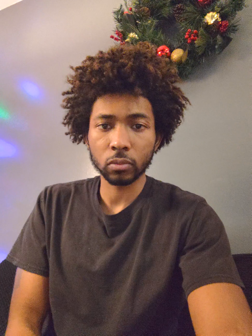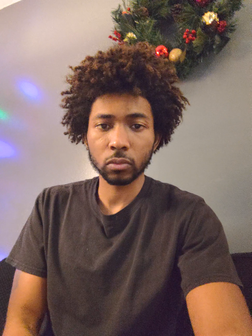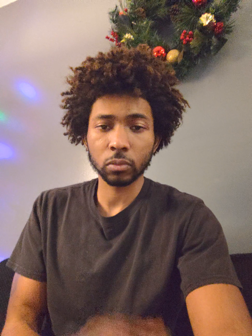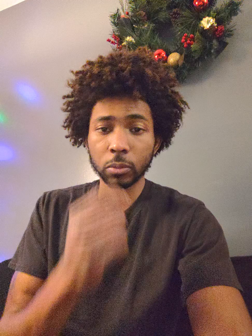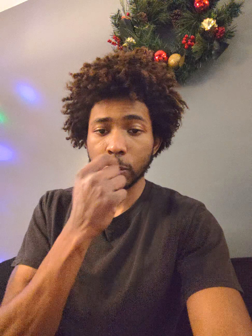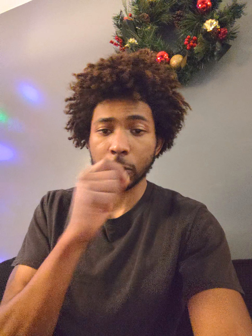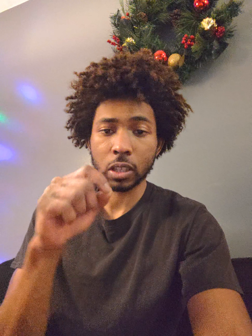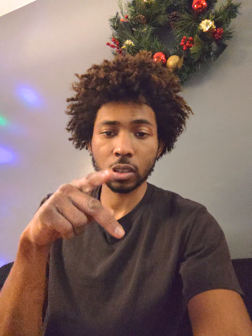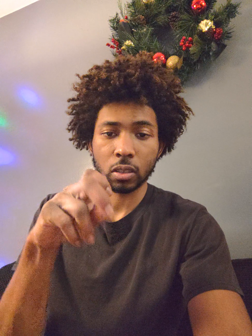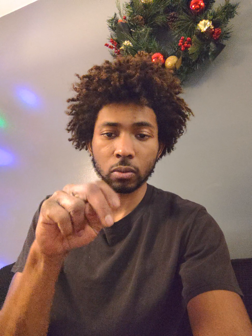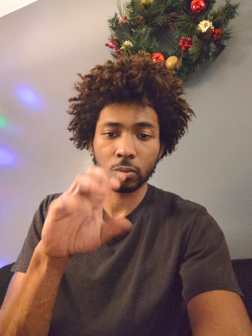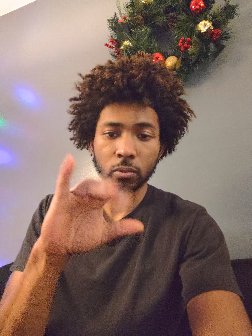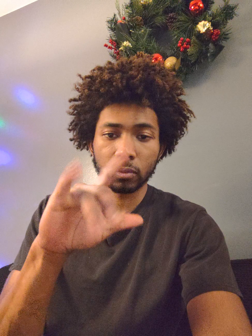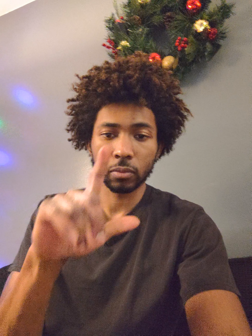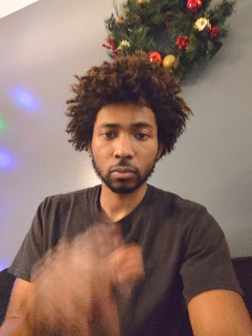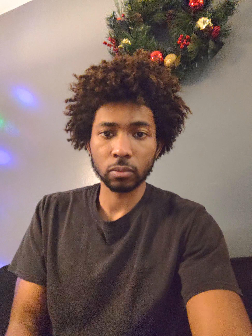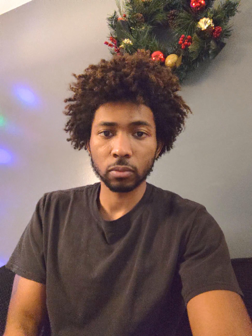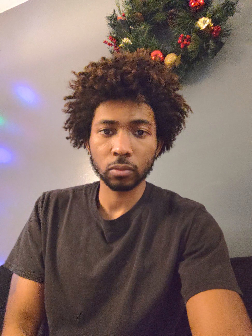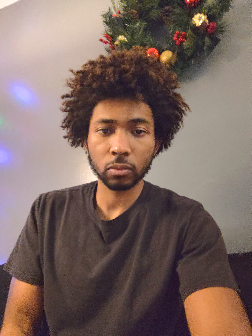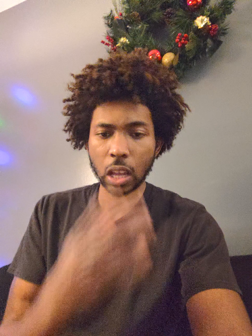pencil